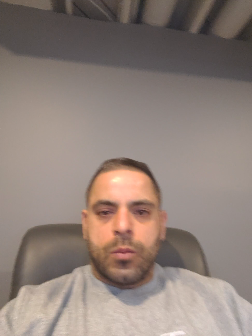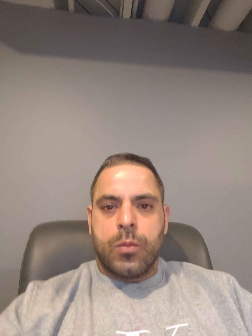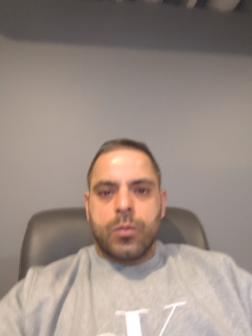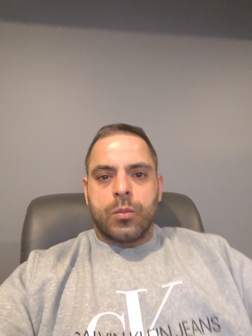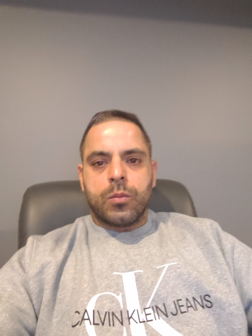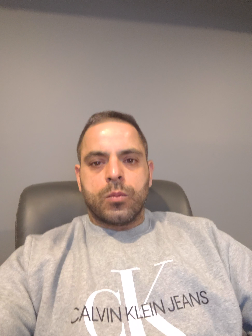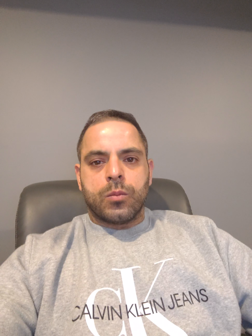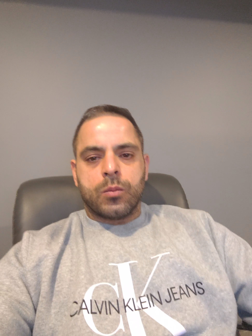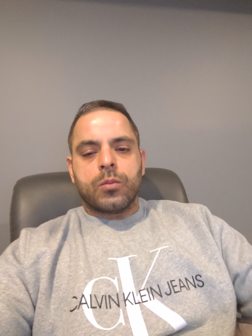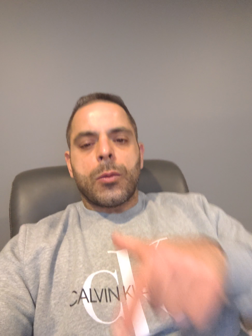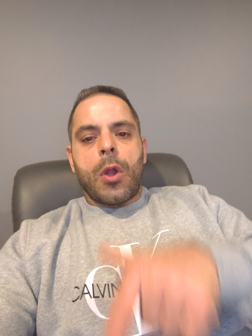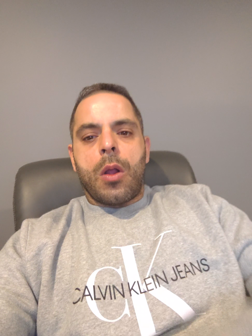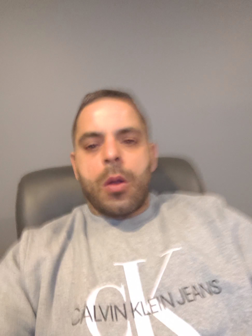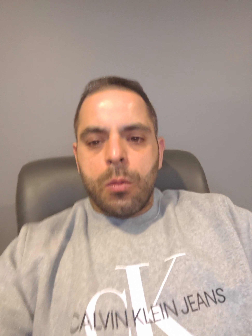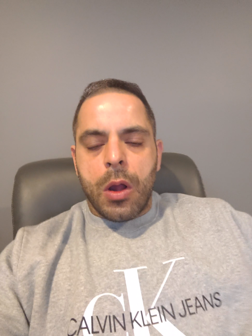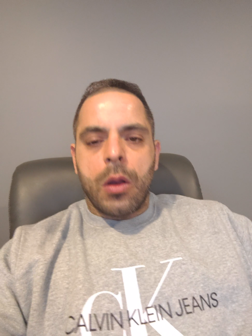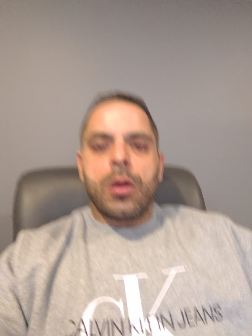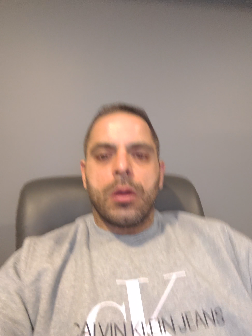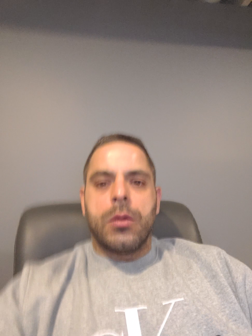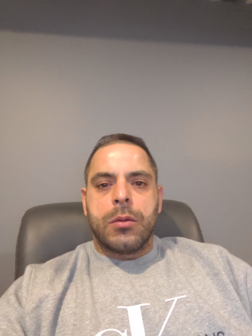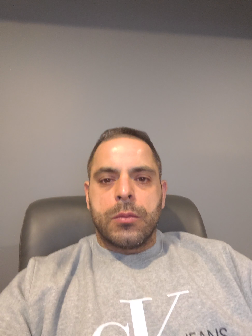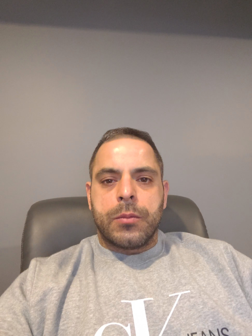underwear